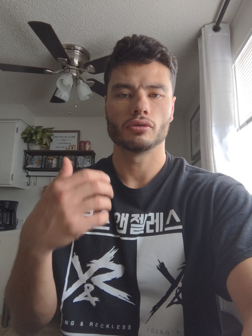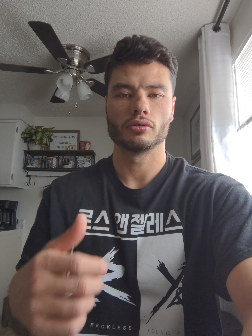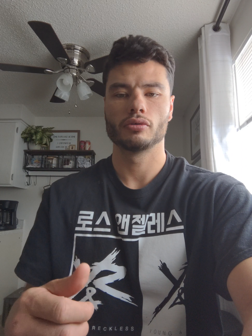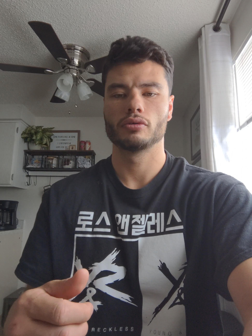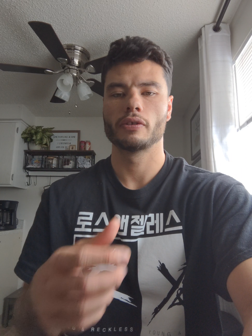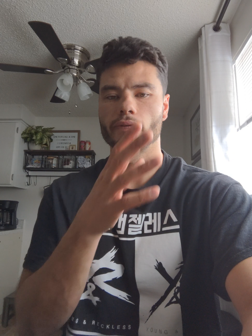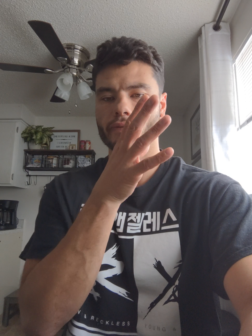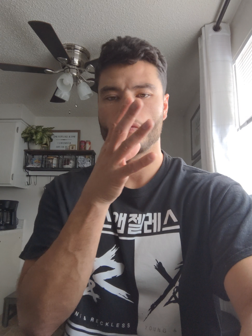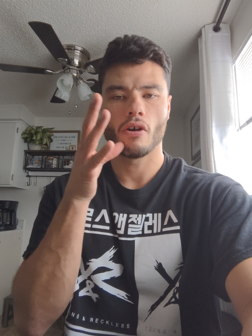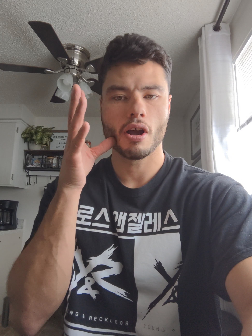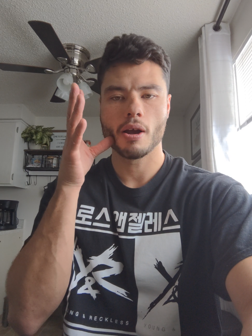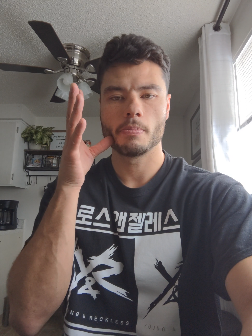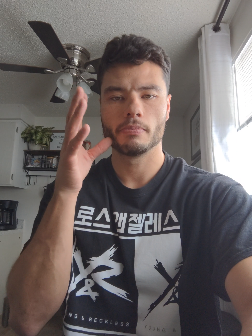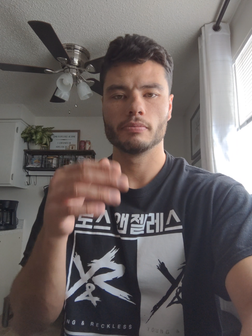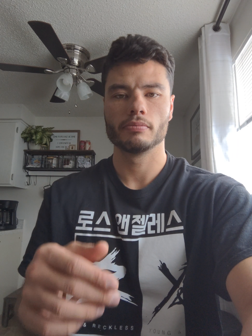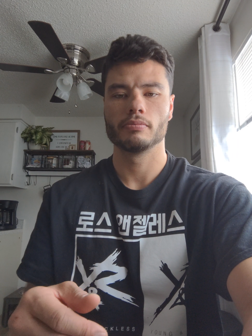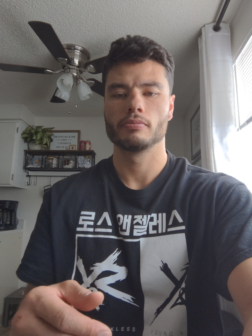farm